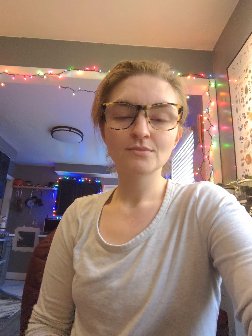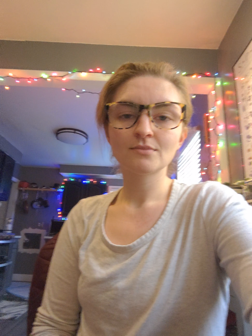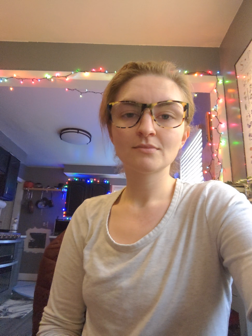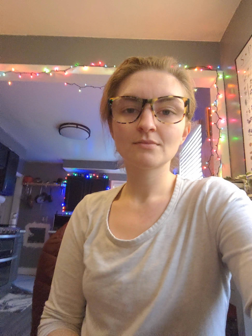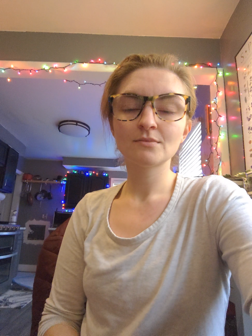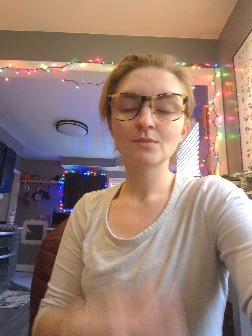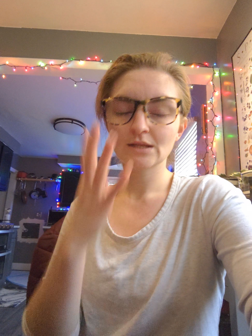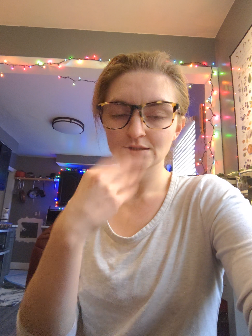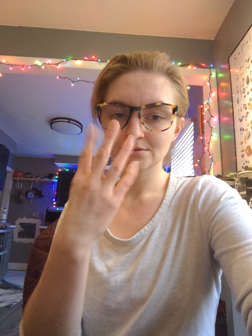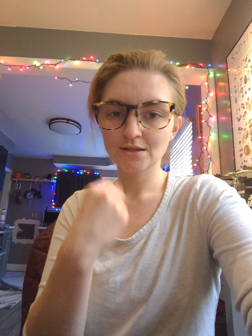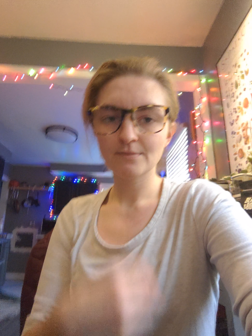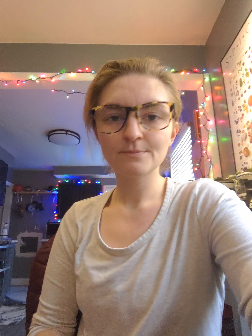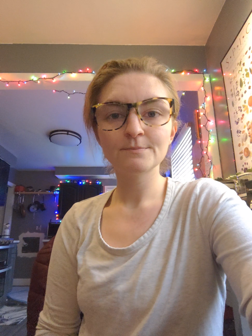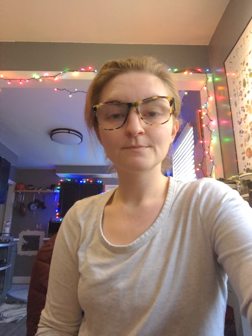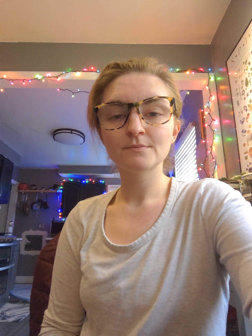sleepy